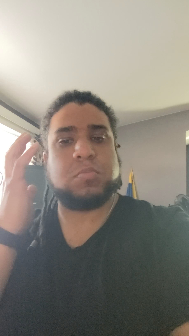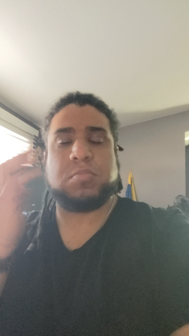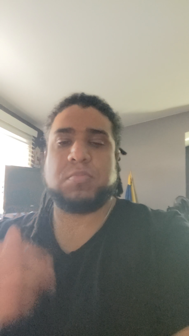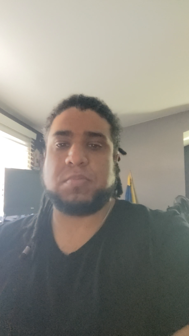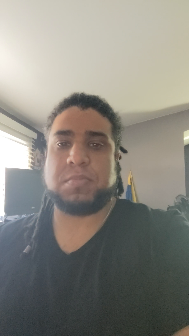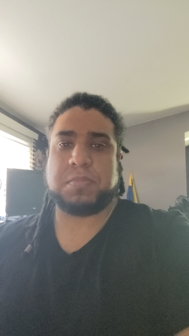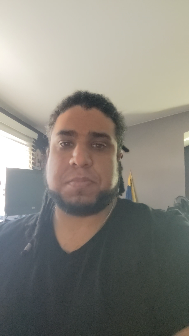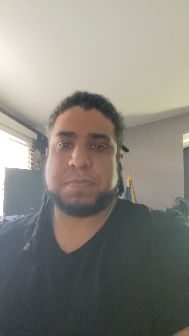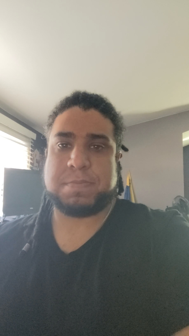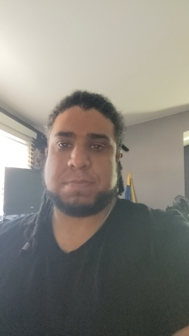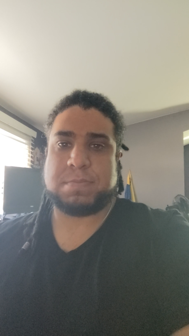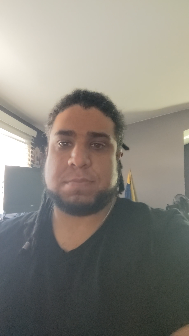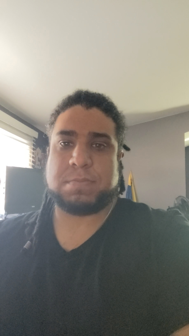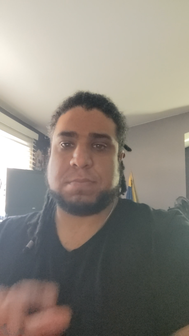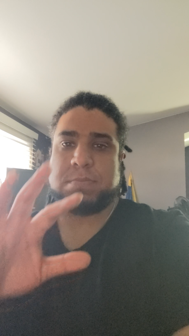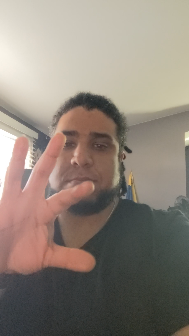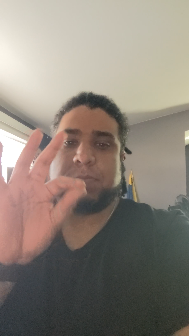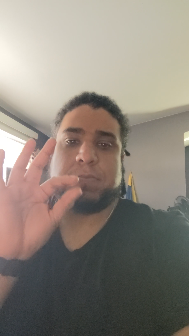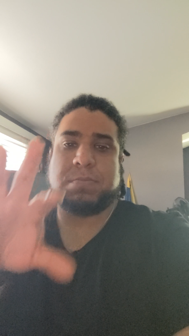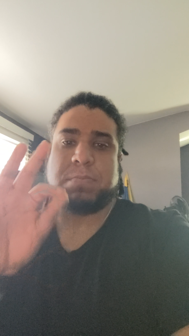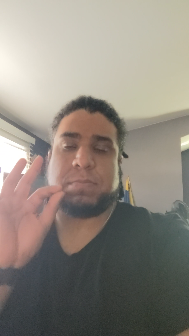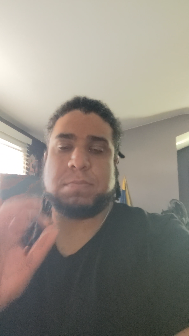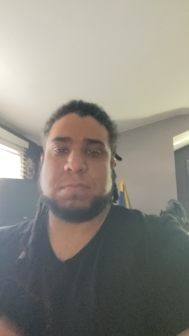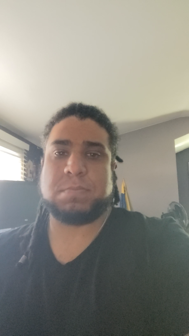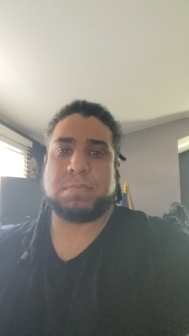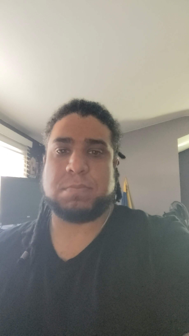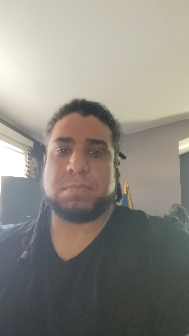choose